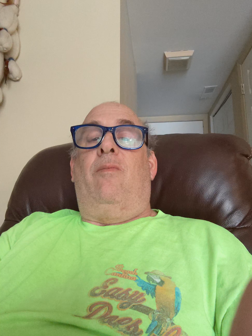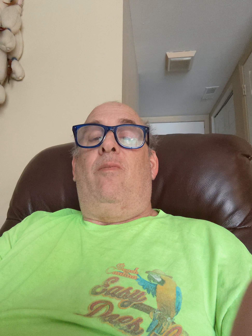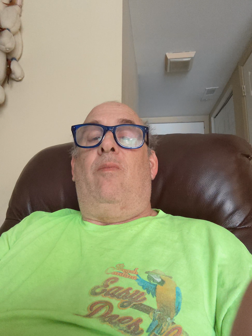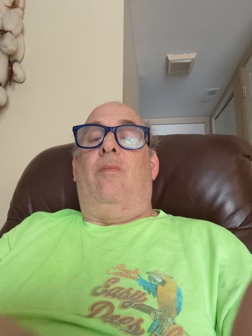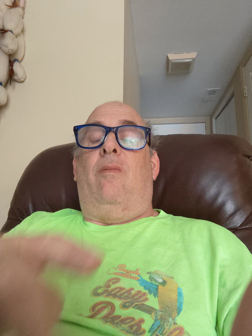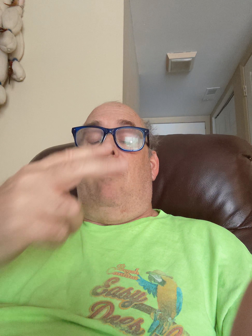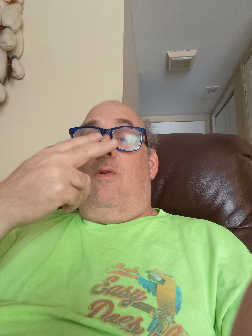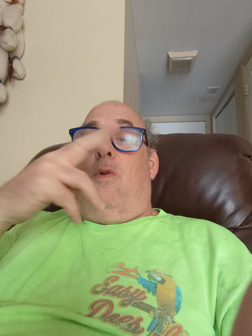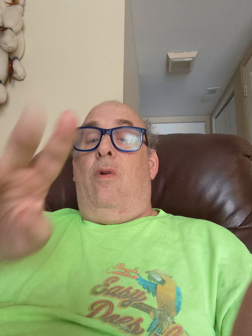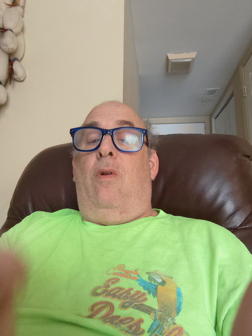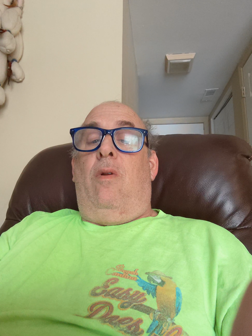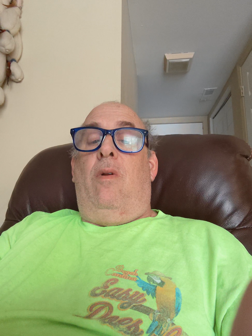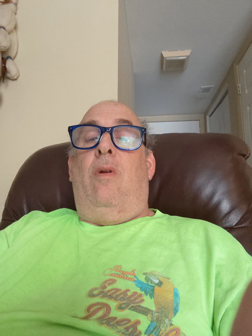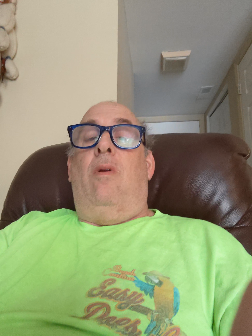look